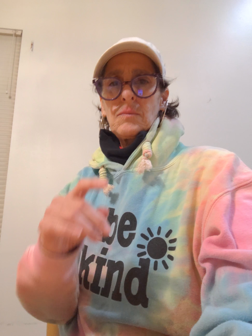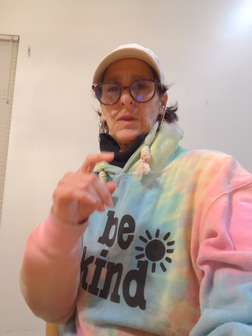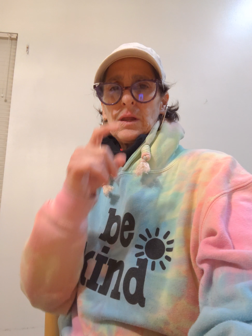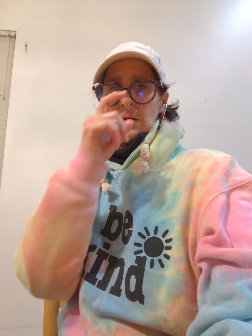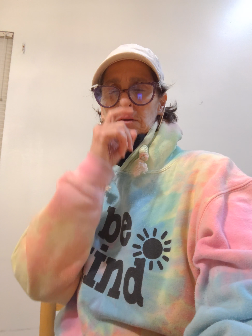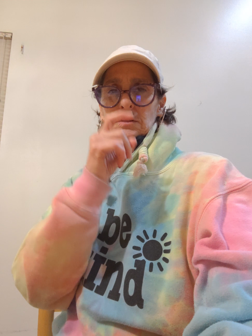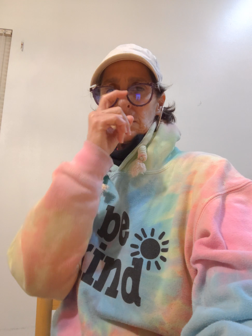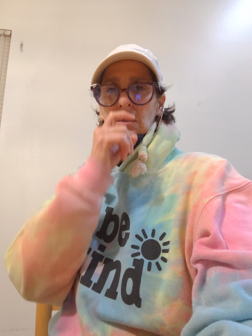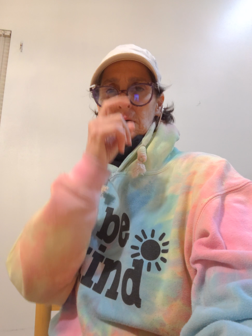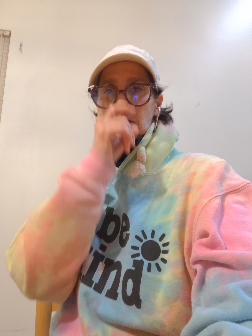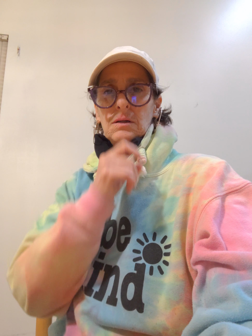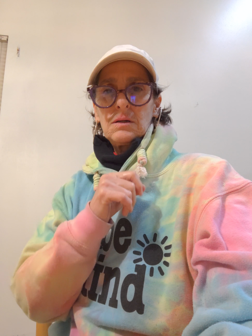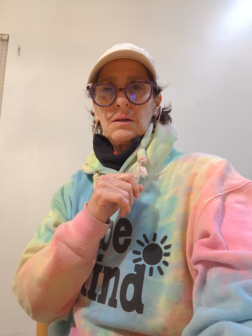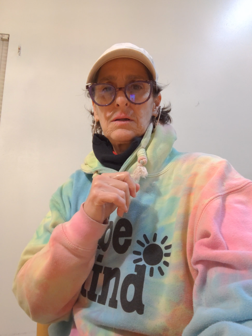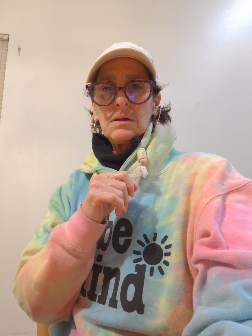doll